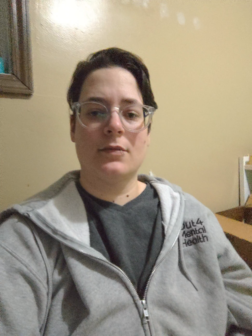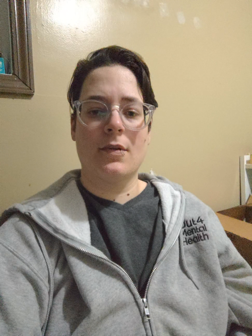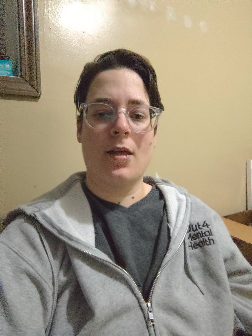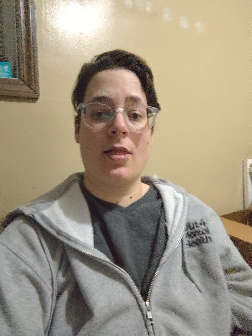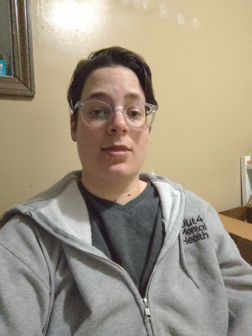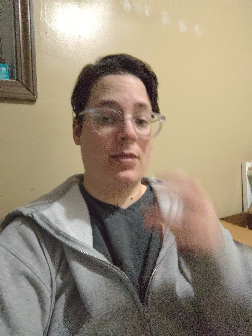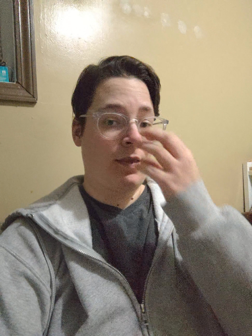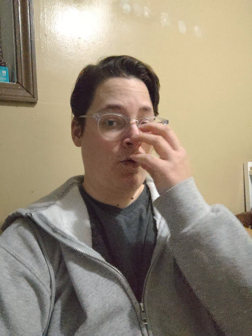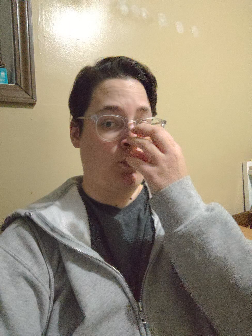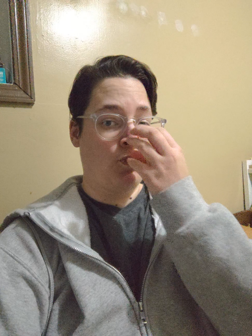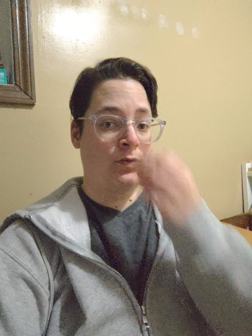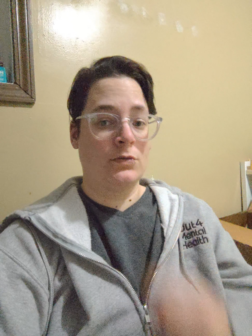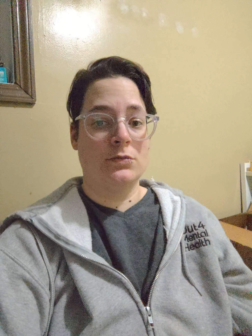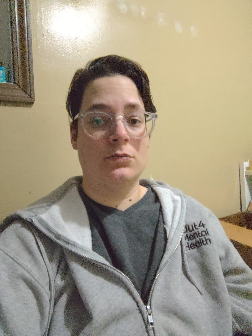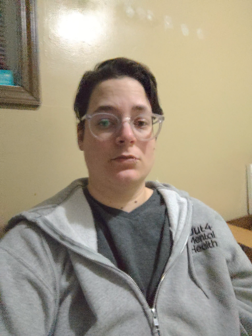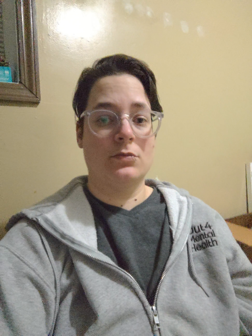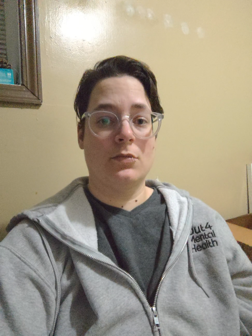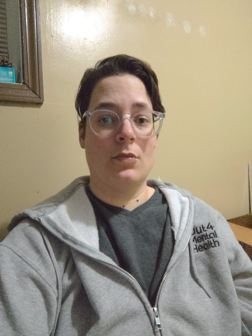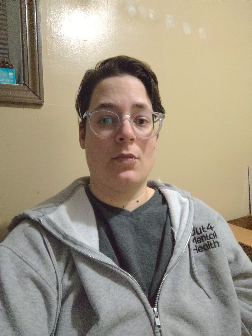clown